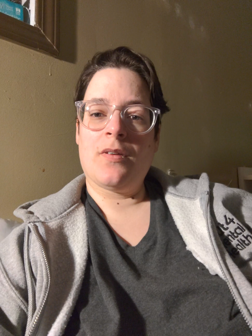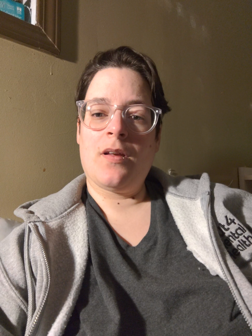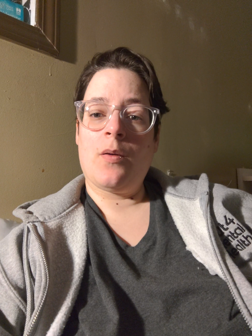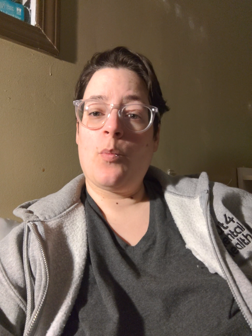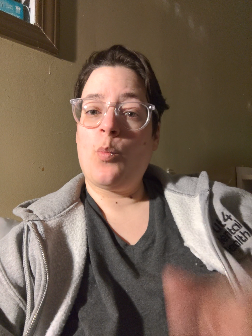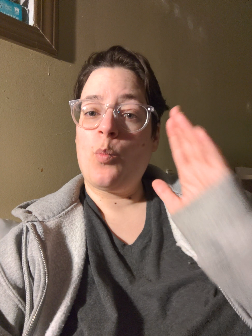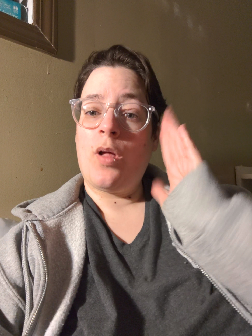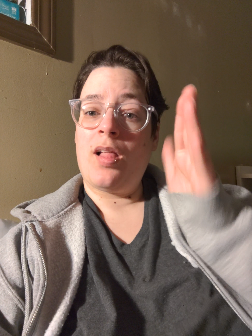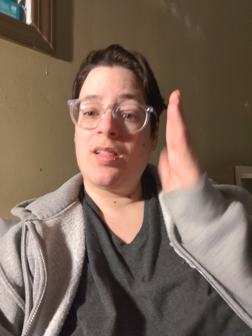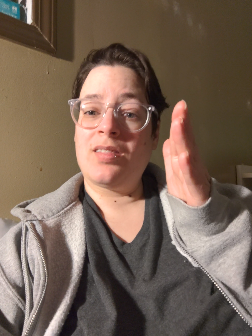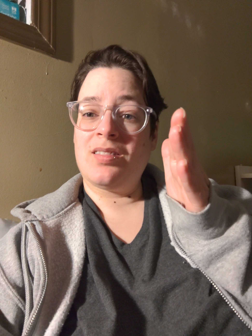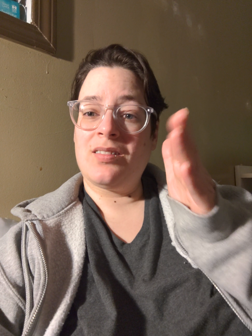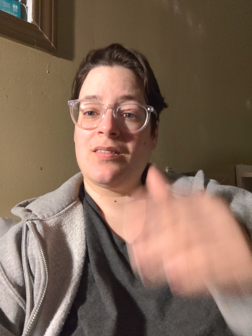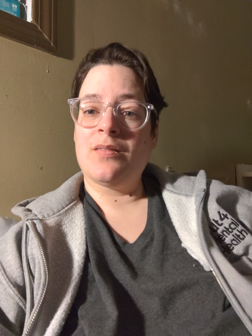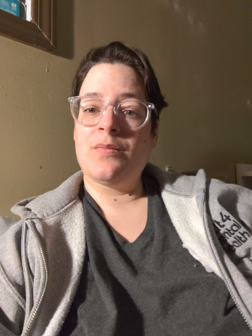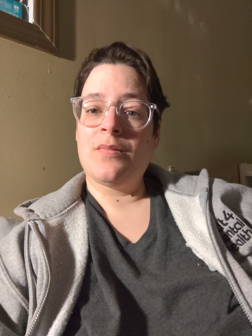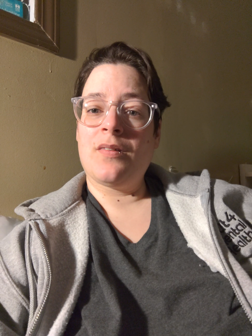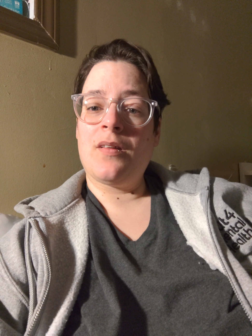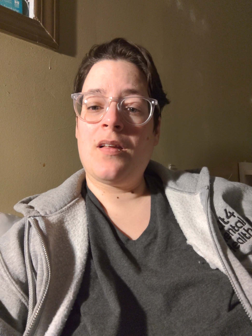will